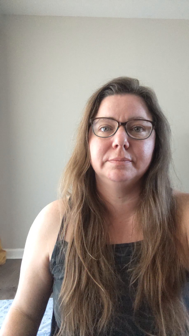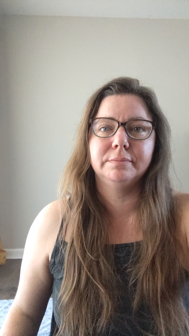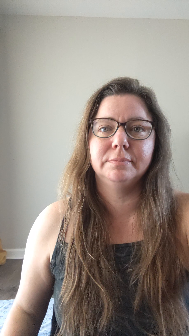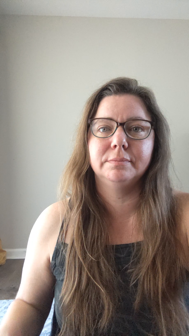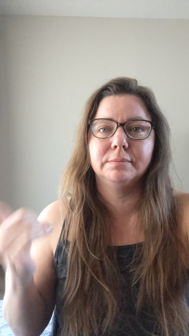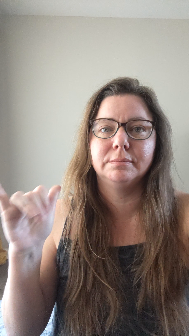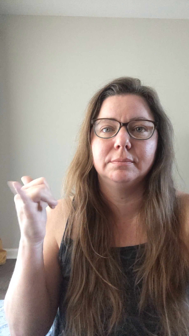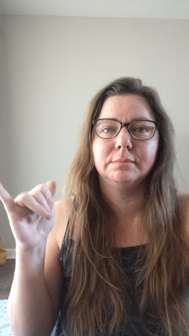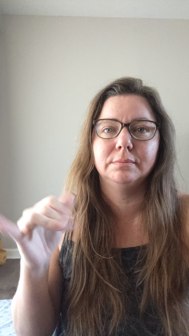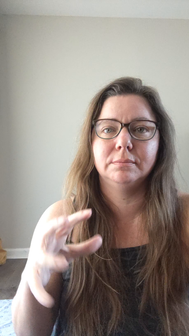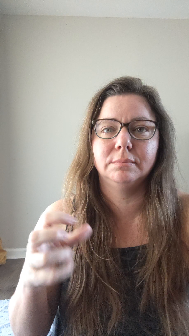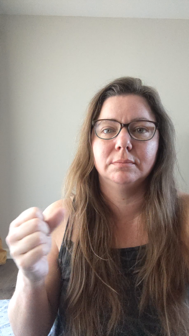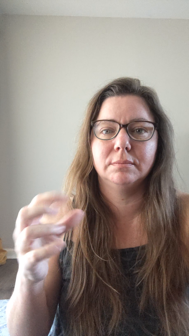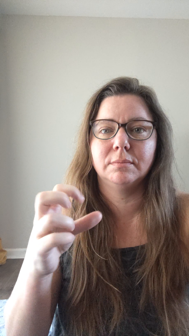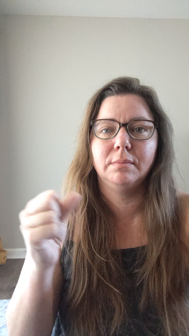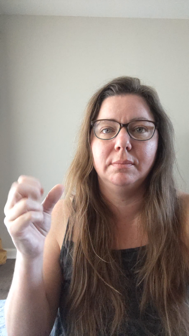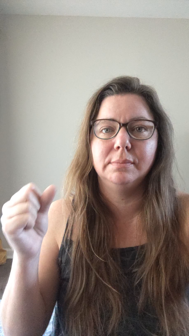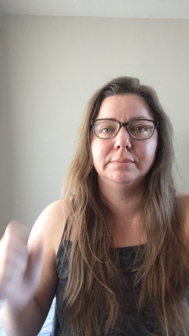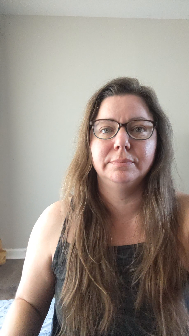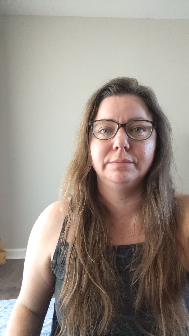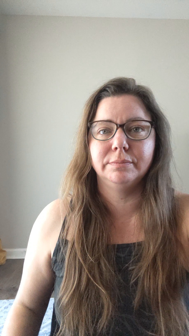play dough